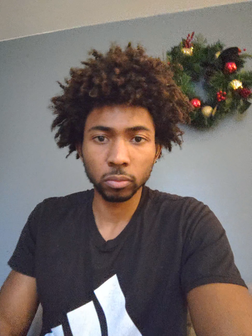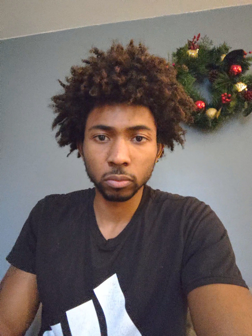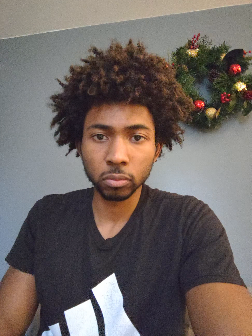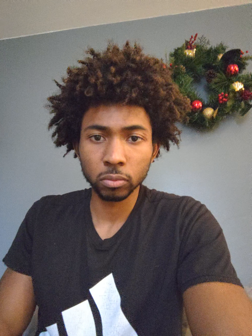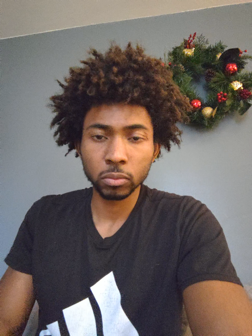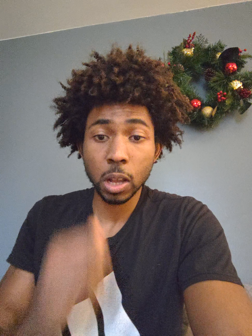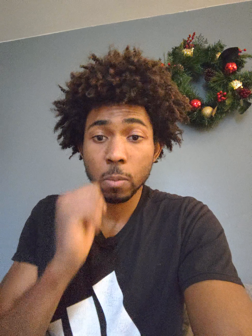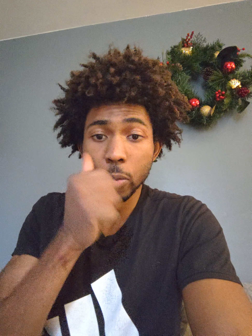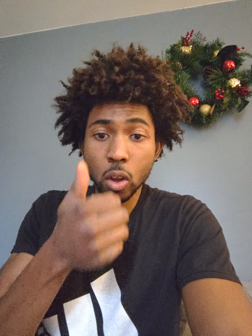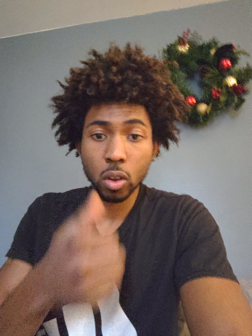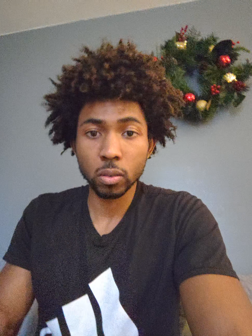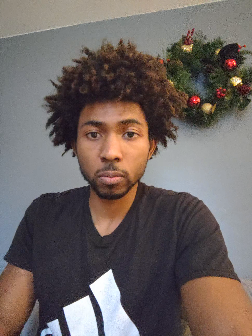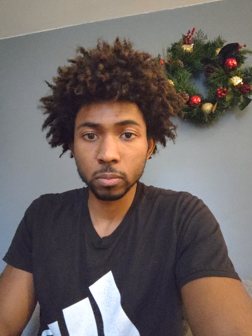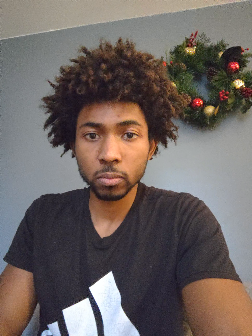tomorrow